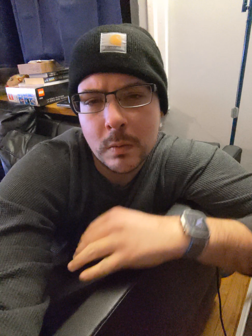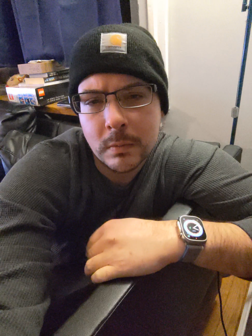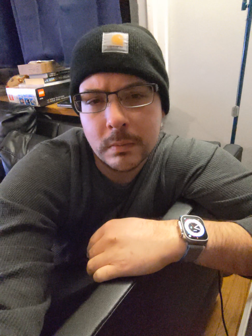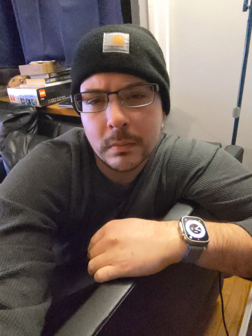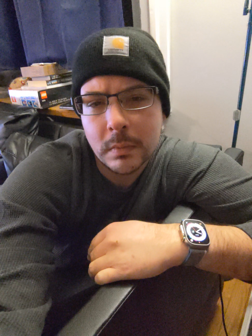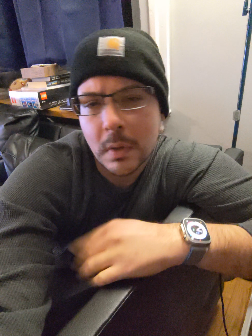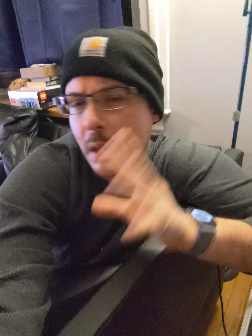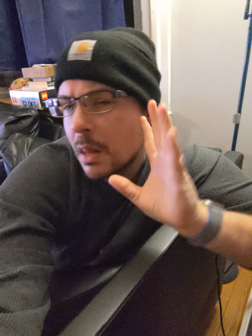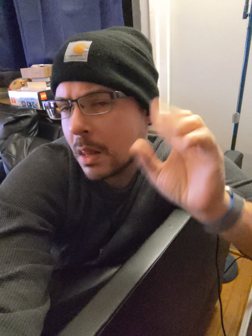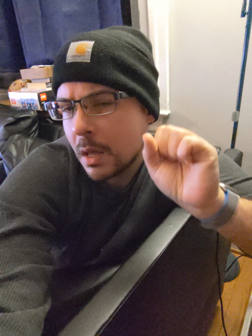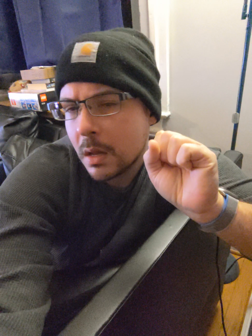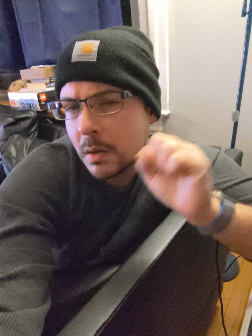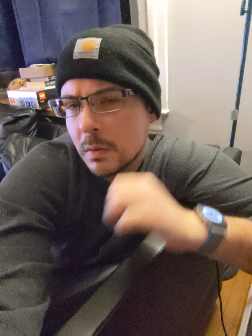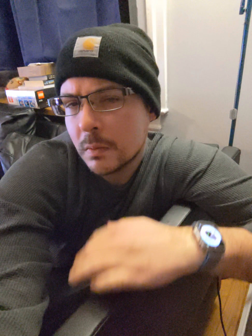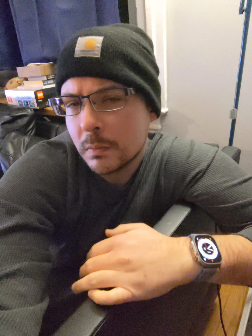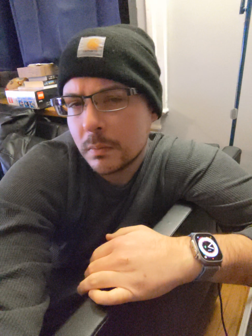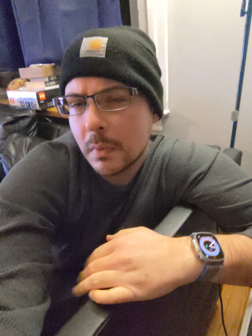loud